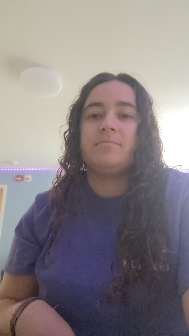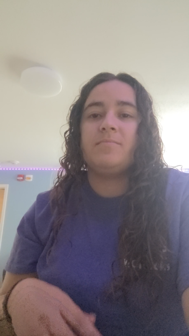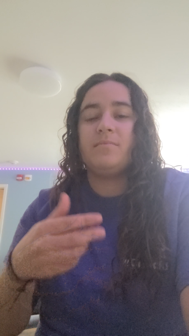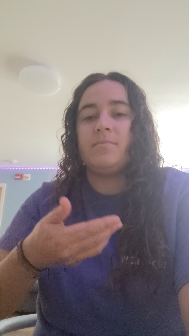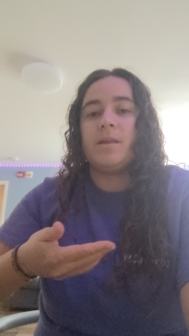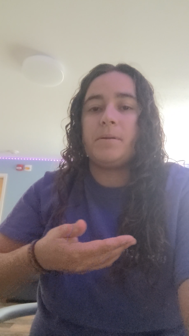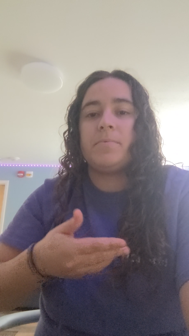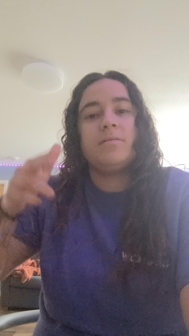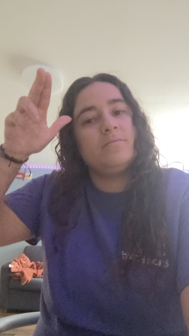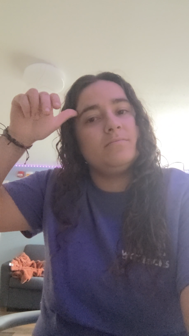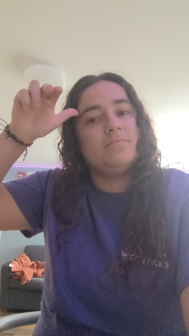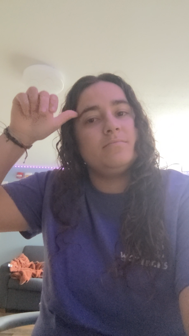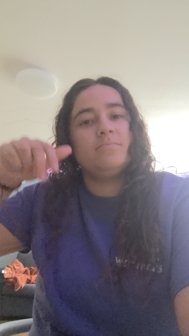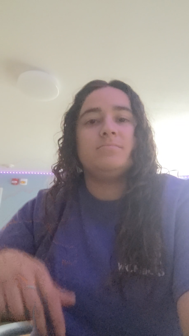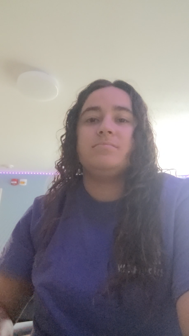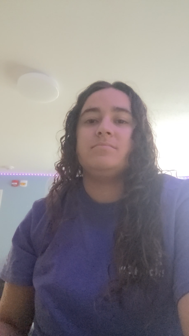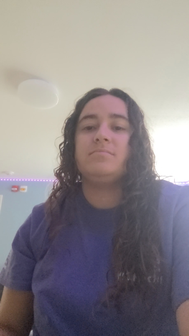pony